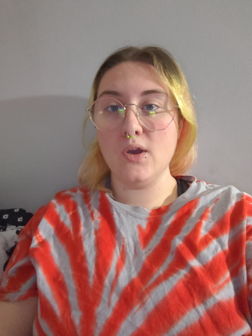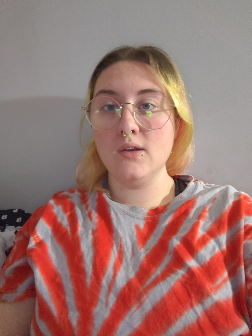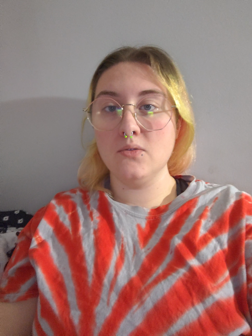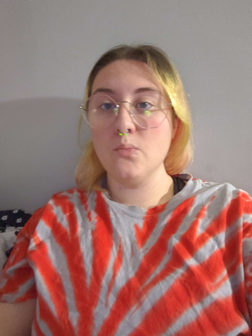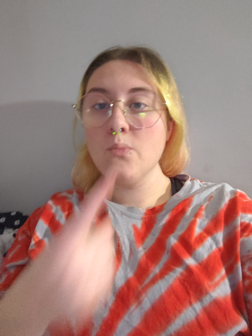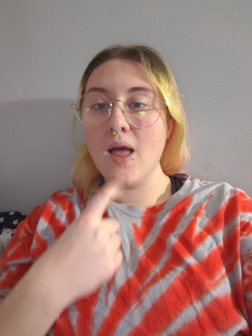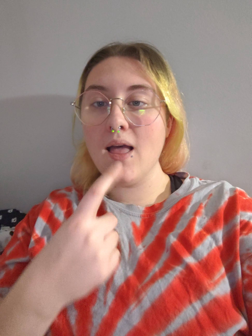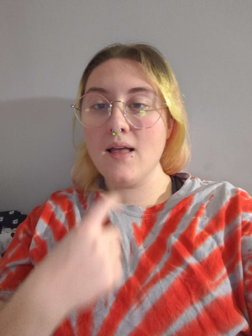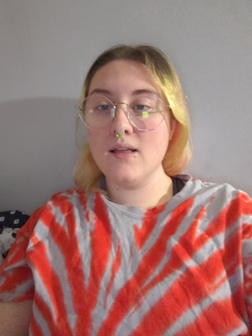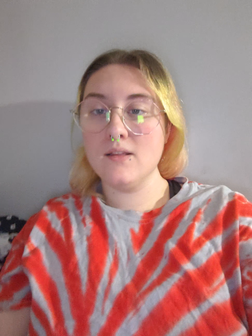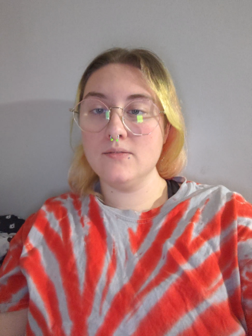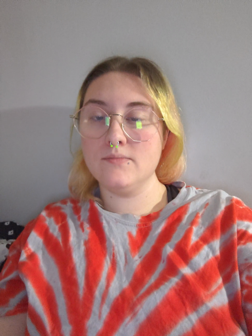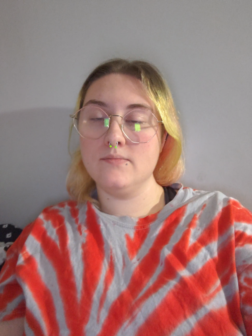red